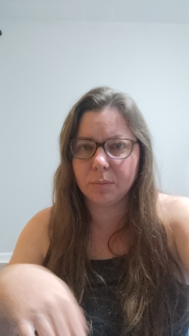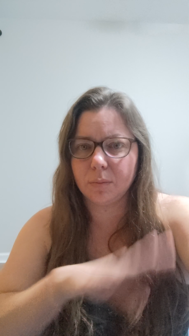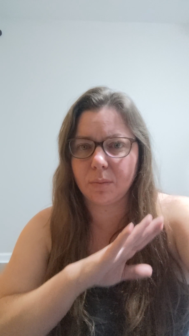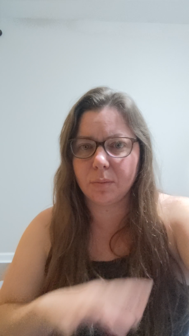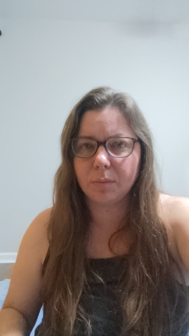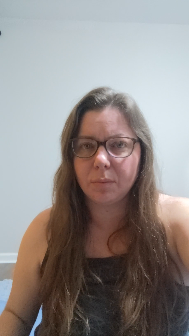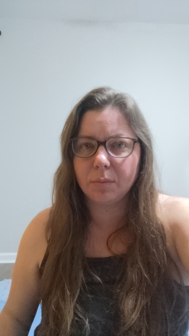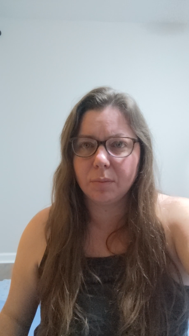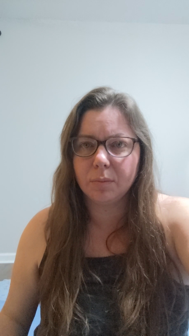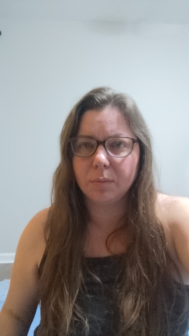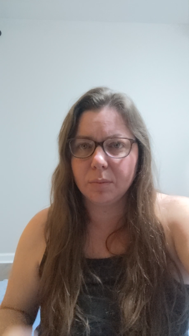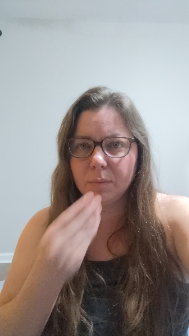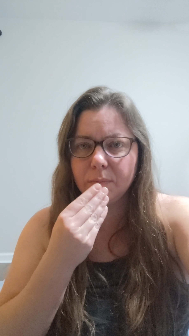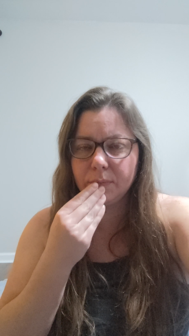eat